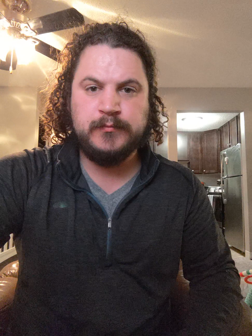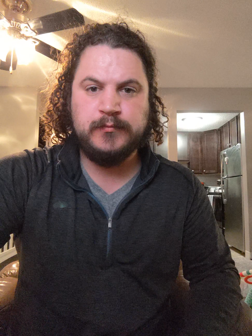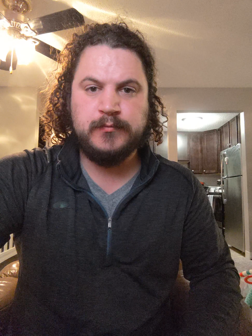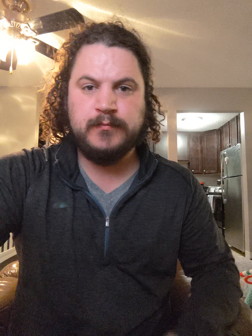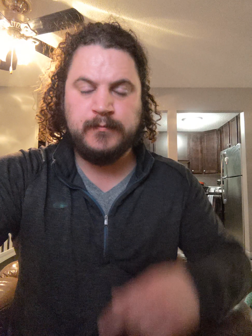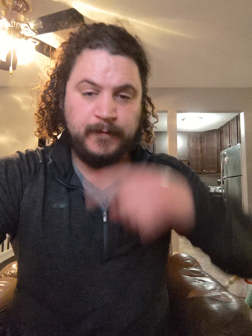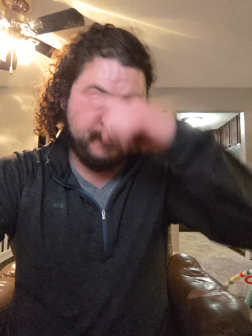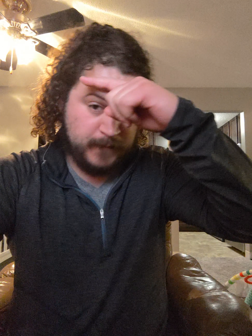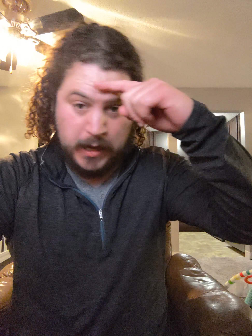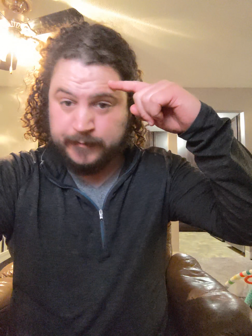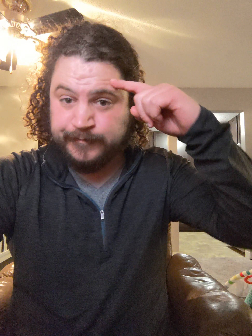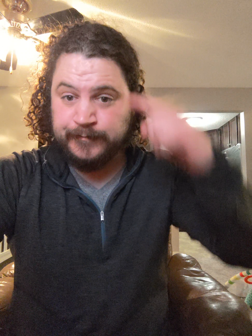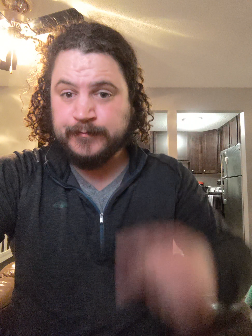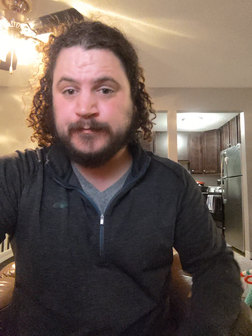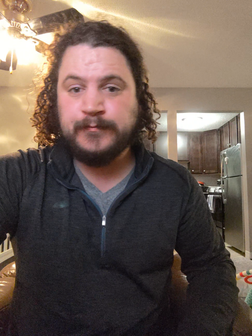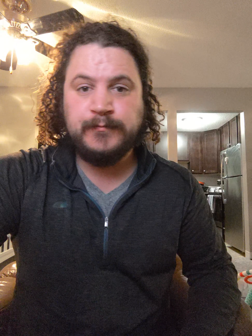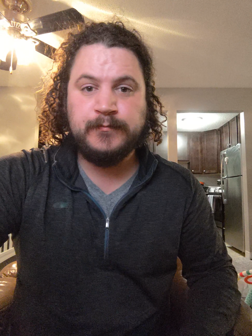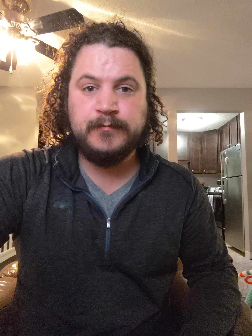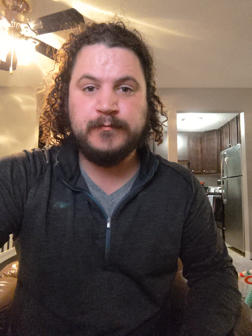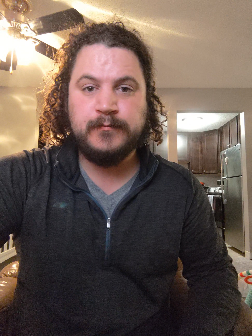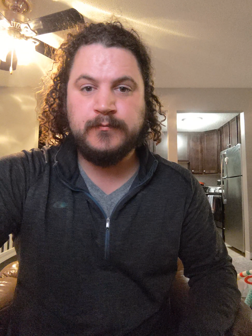black